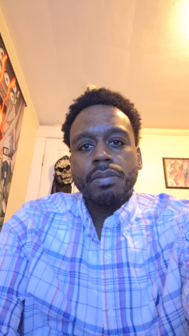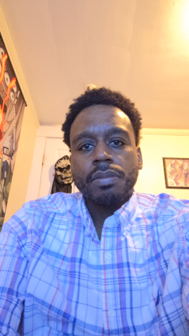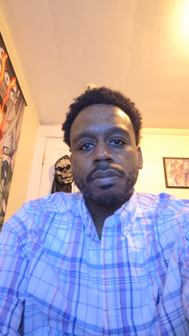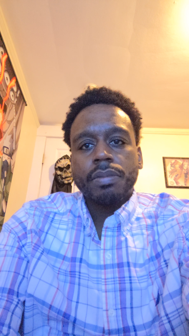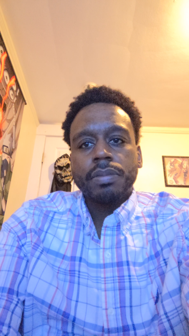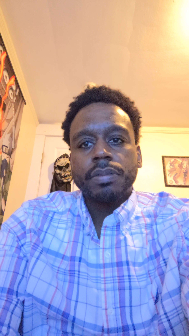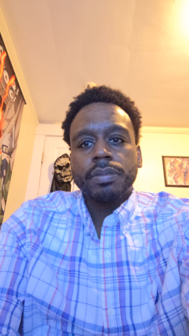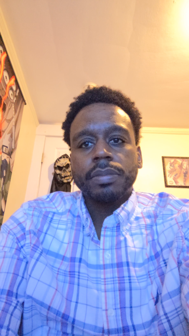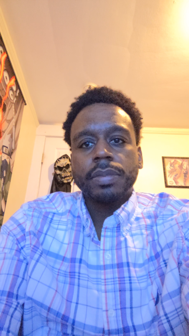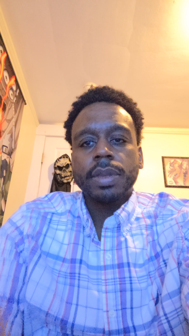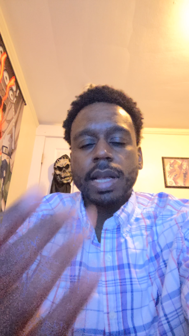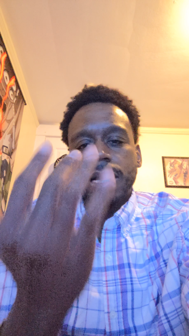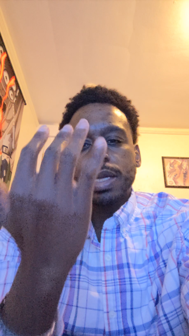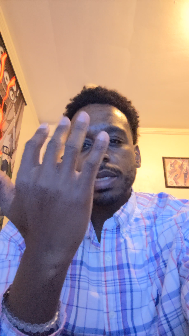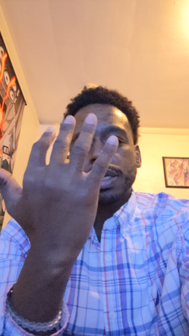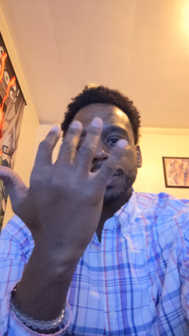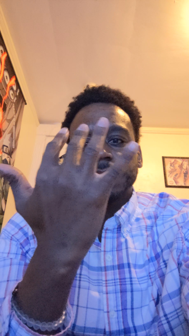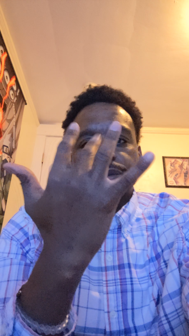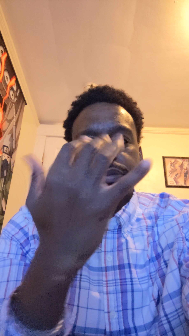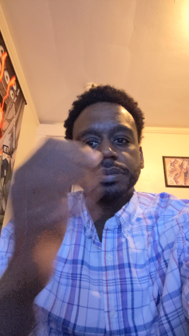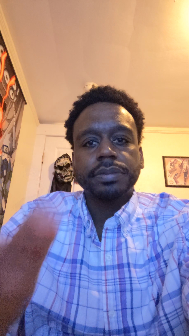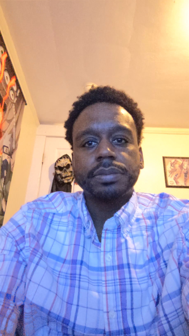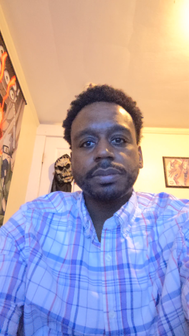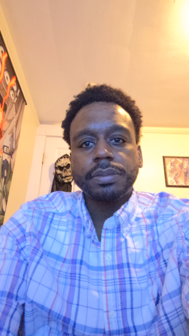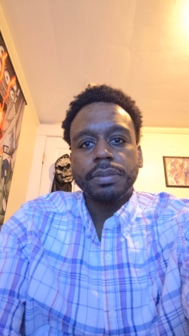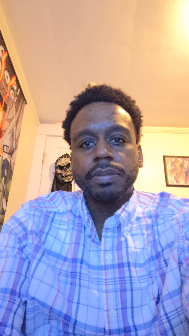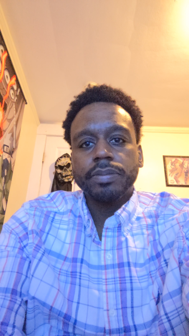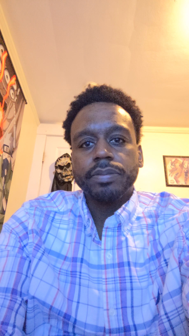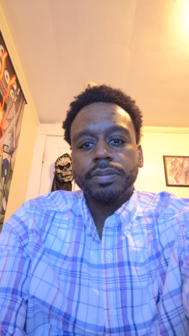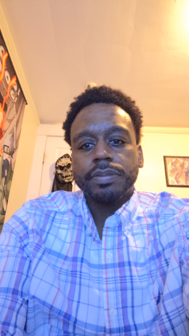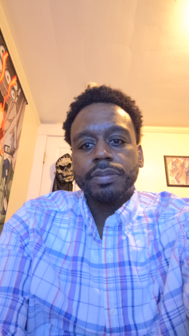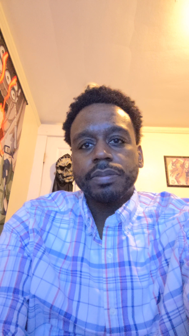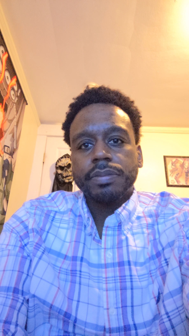hand